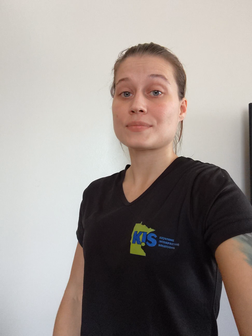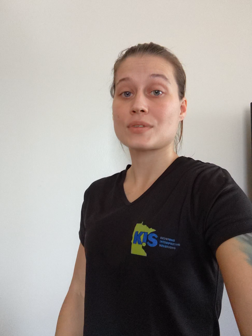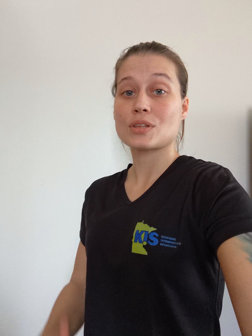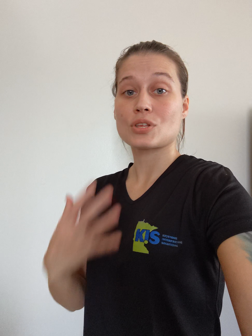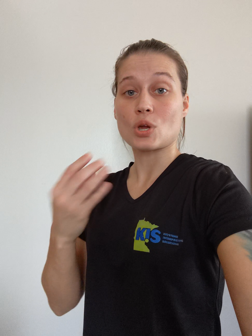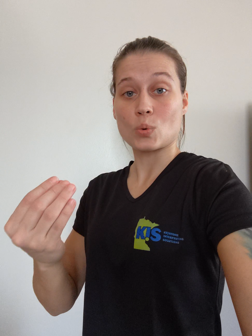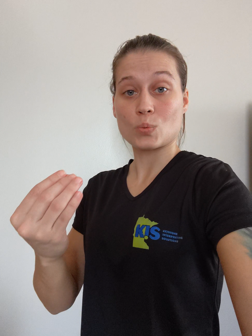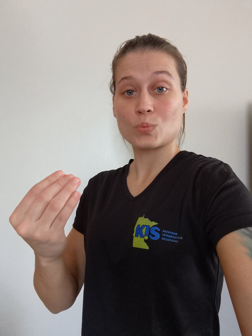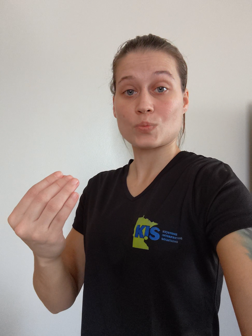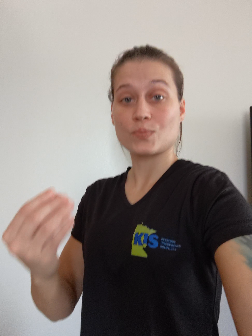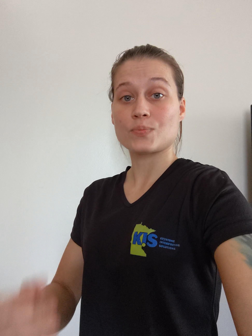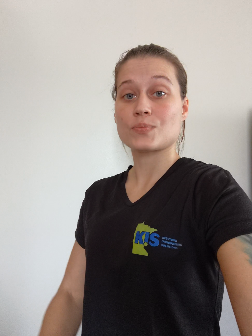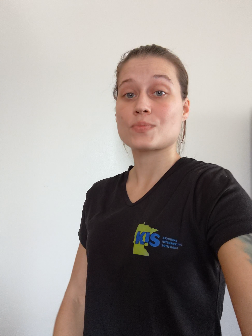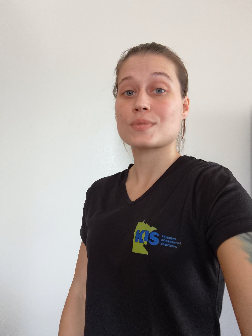go